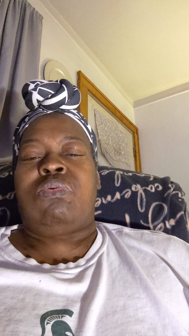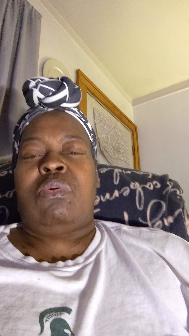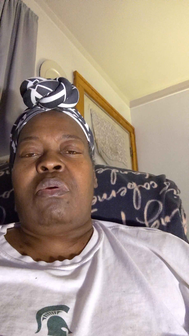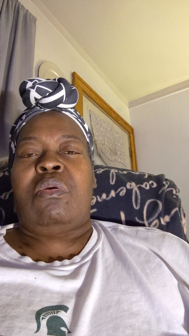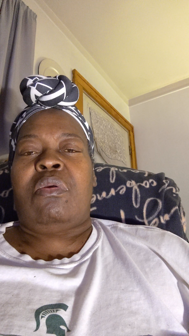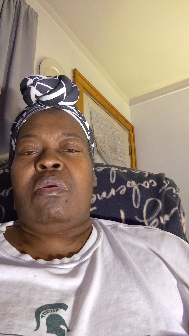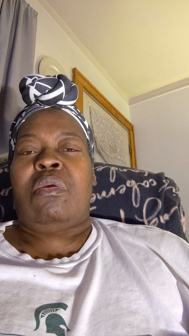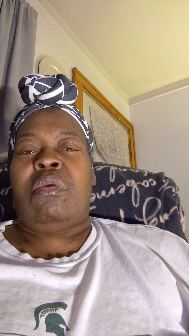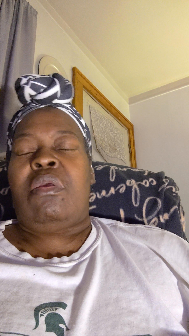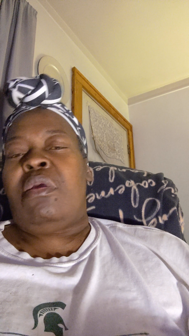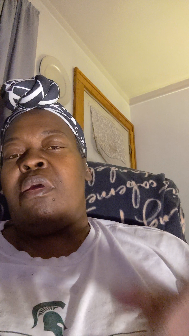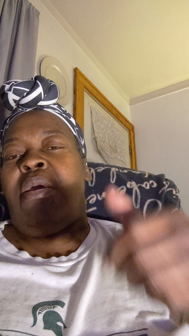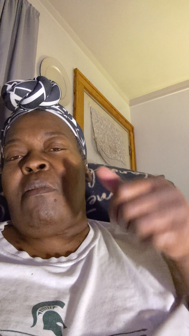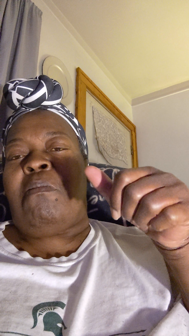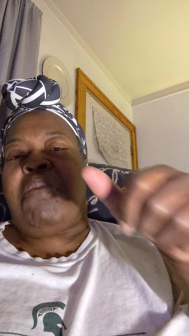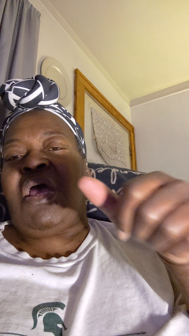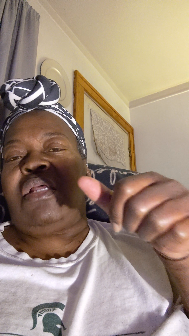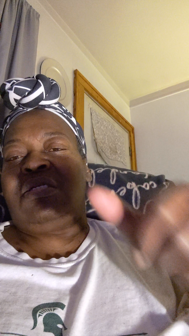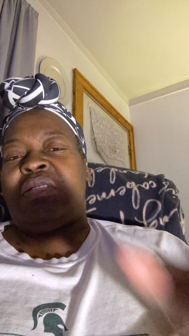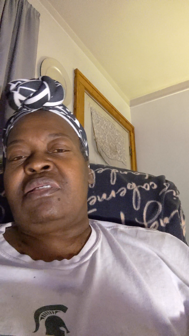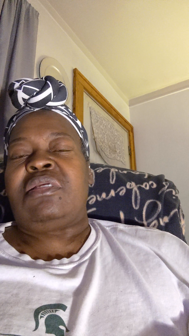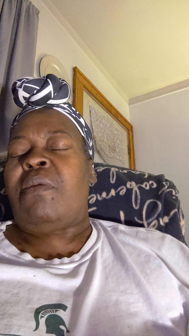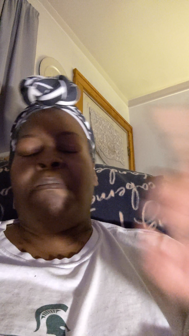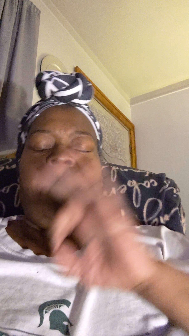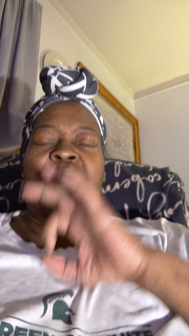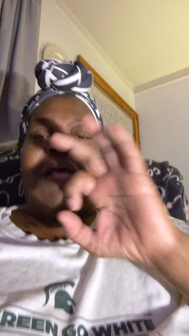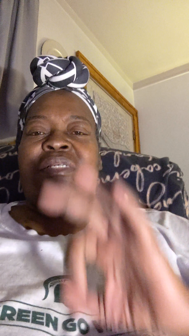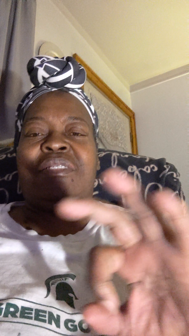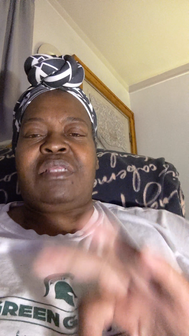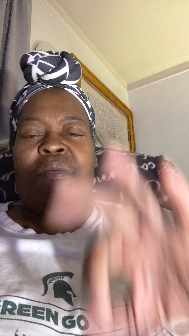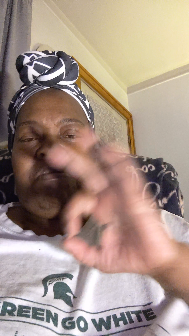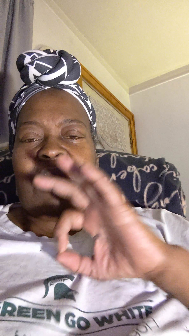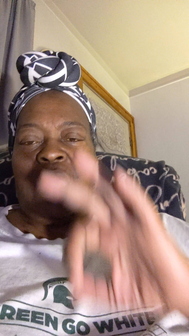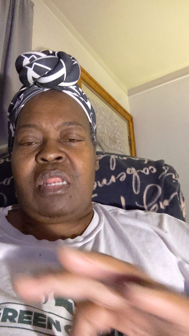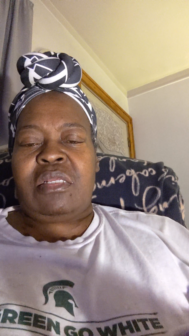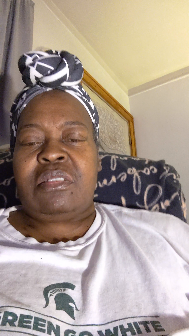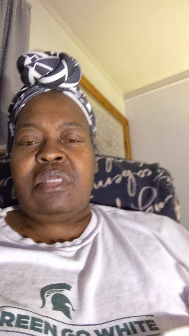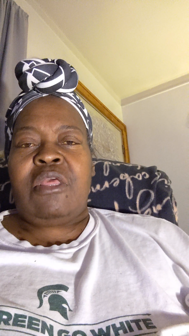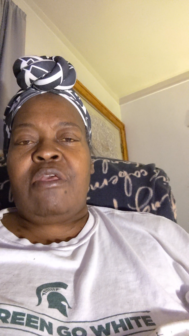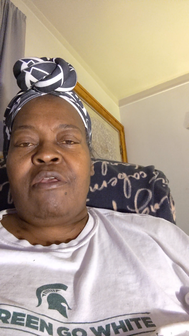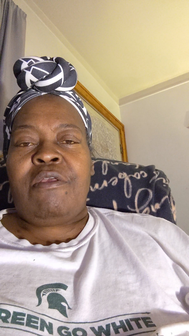button